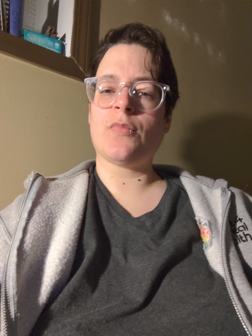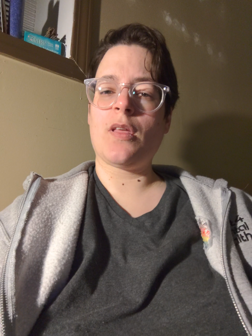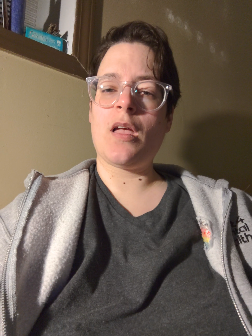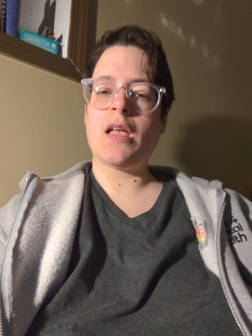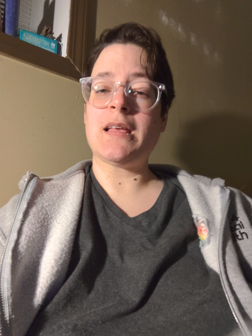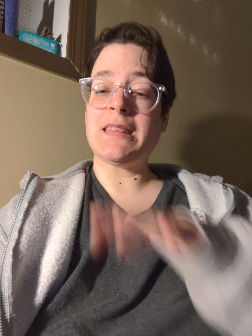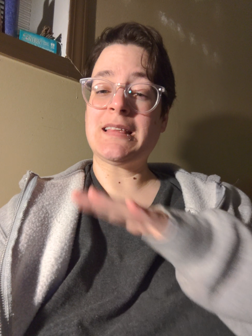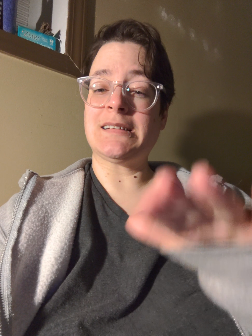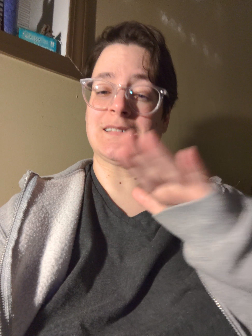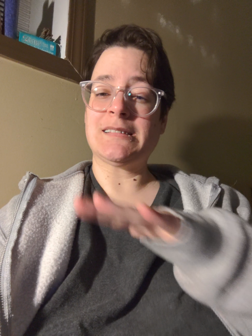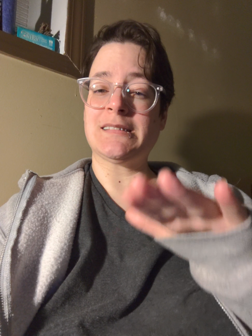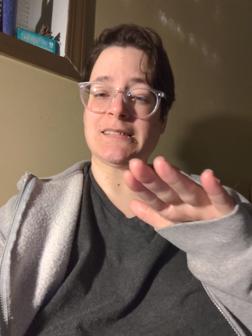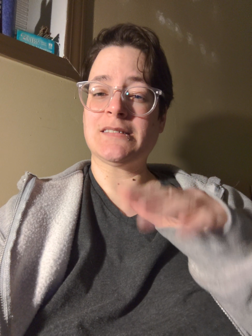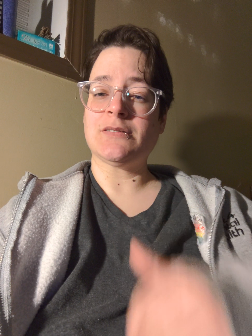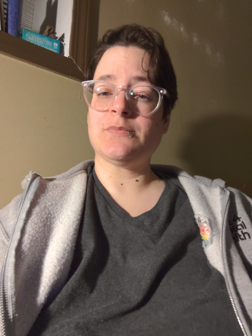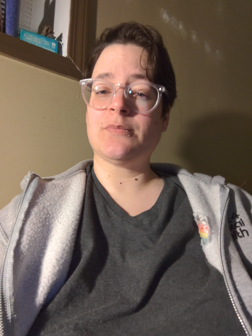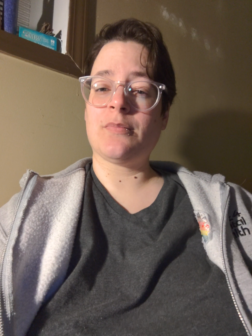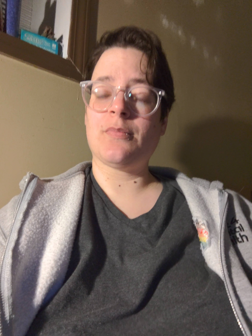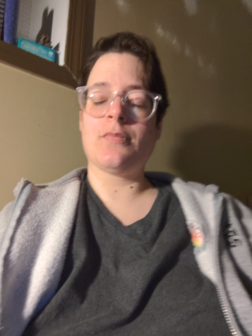clean